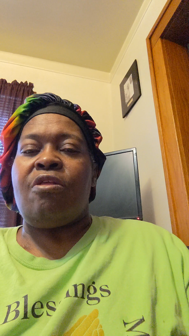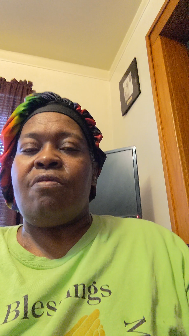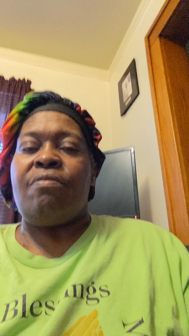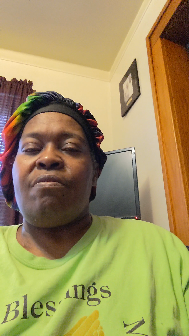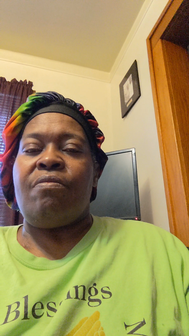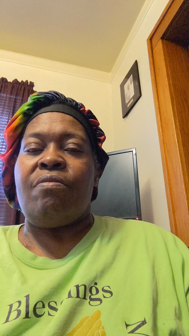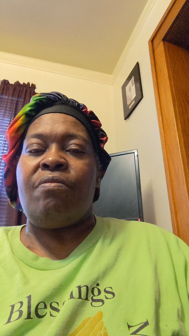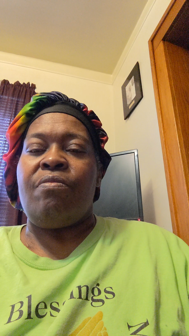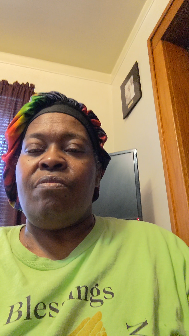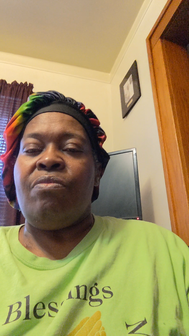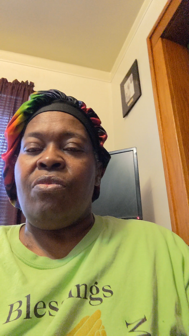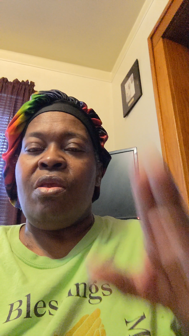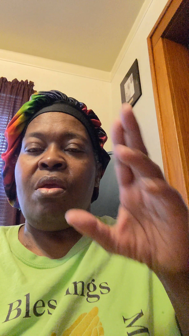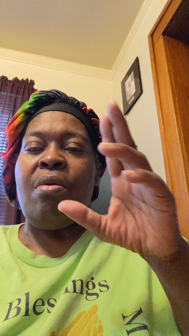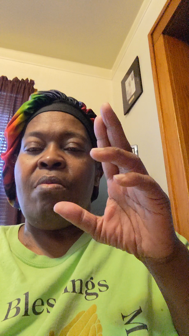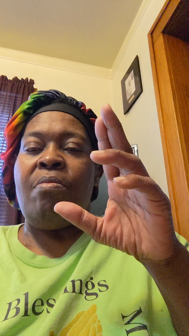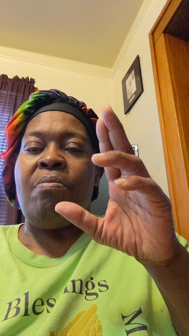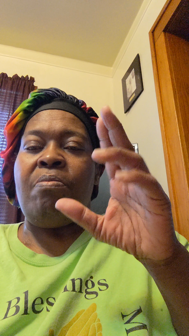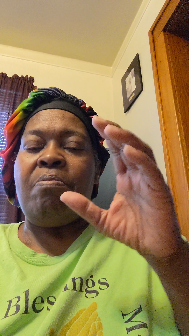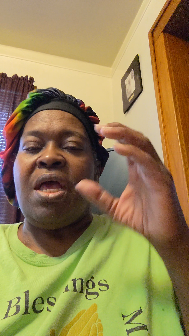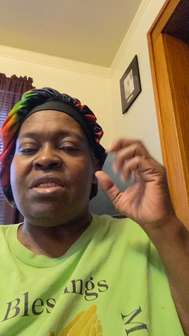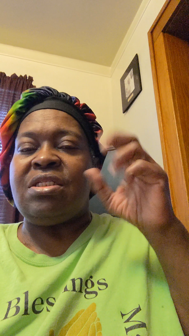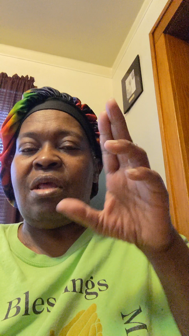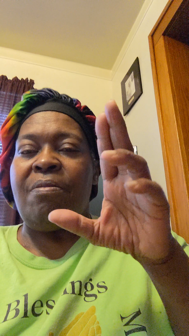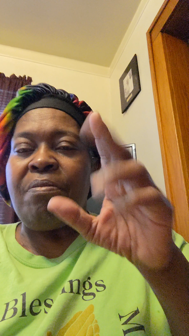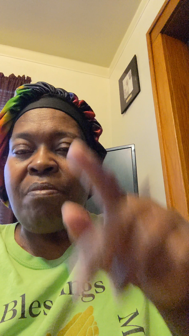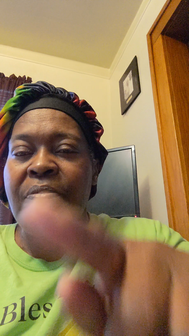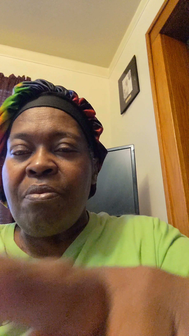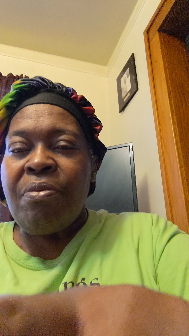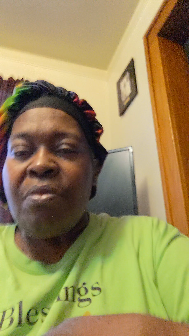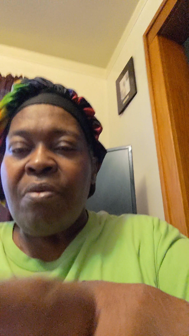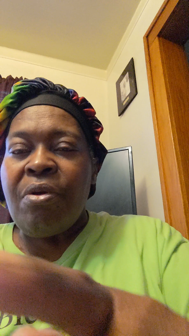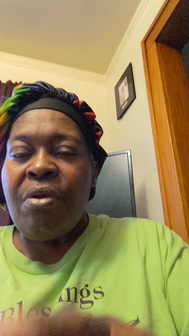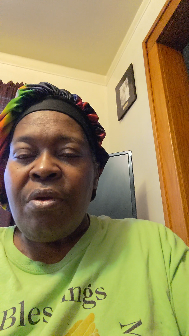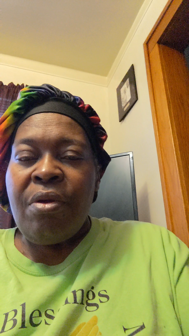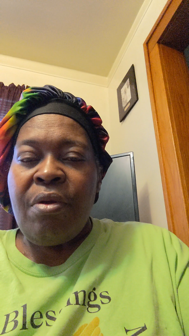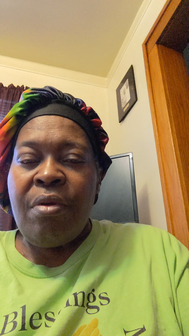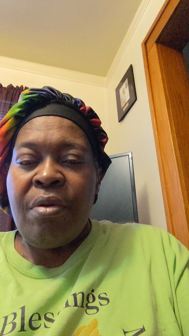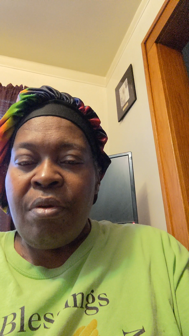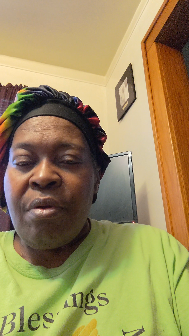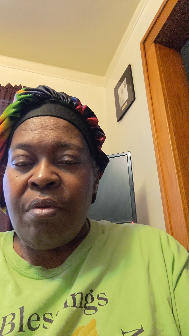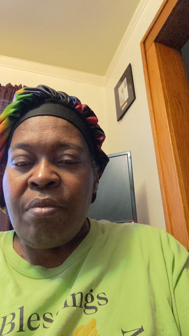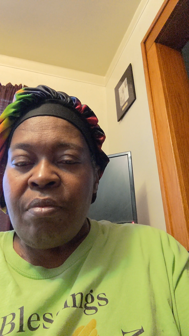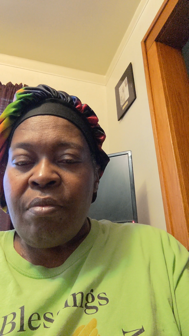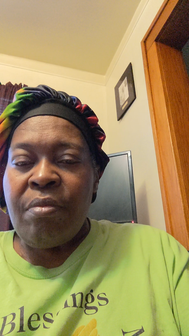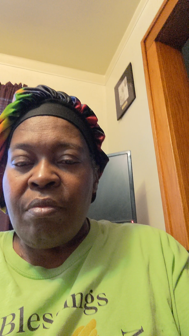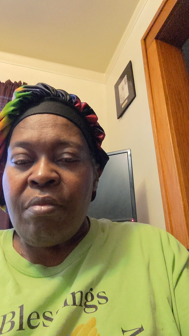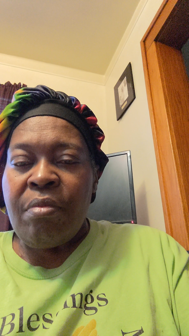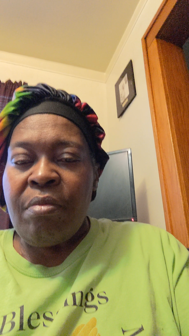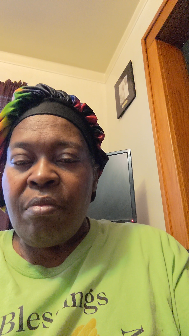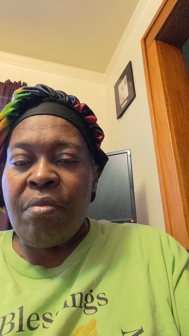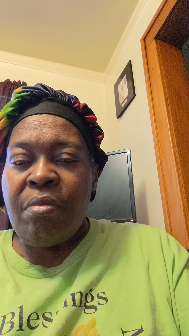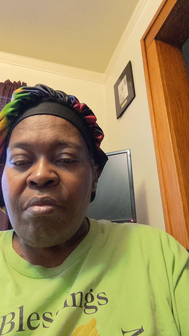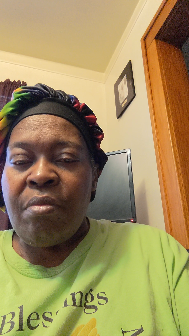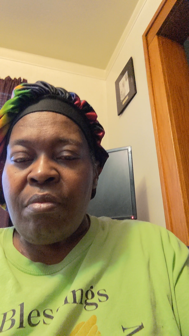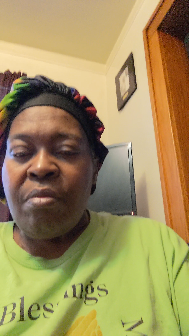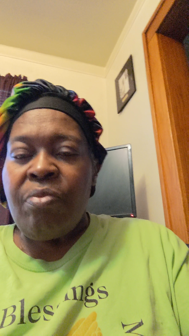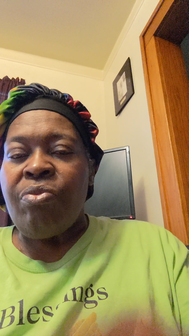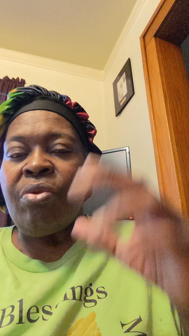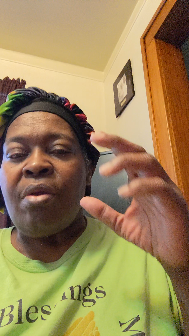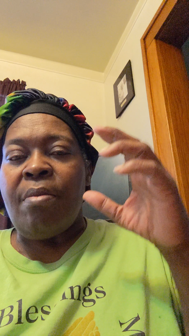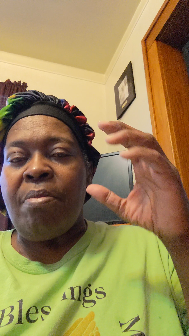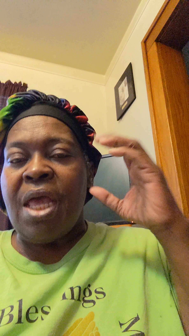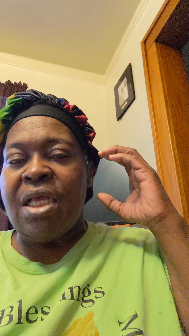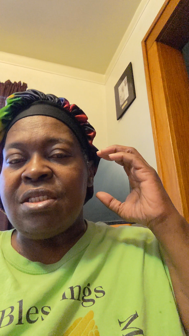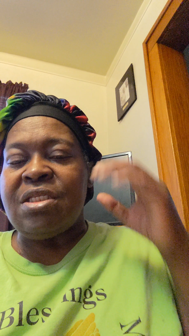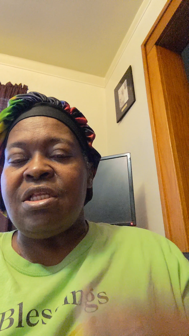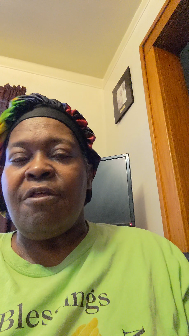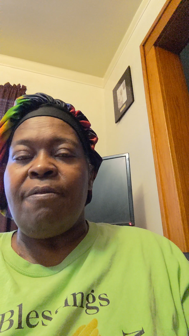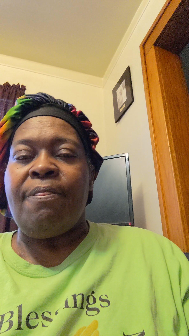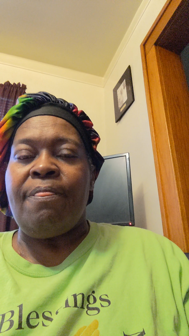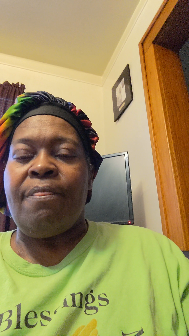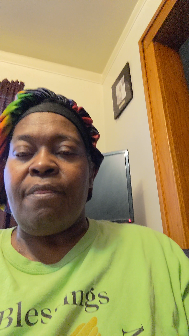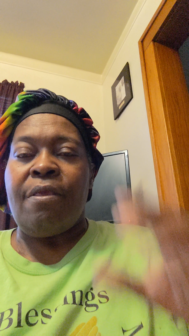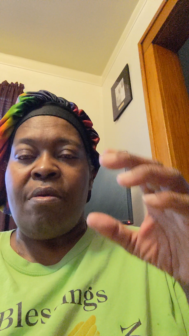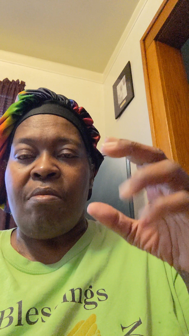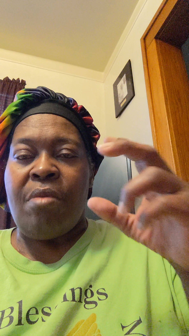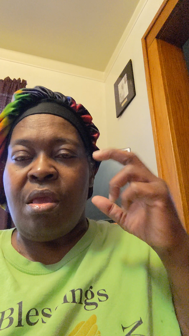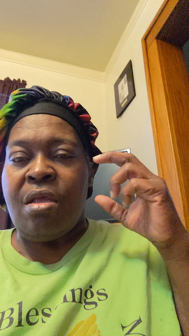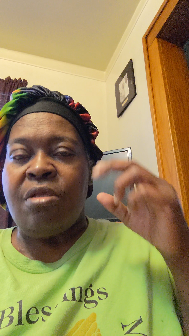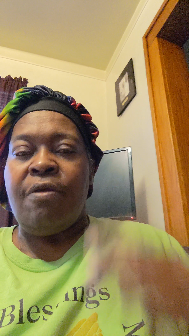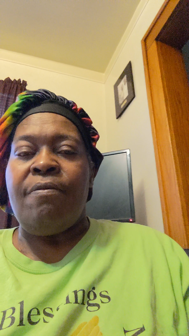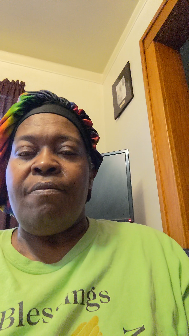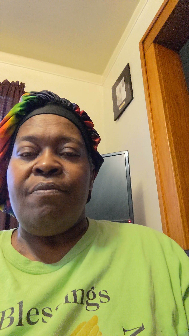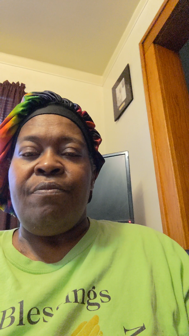bus